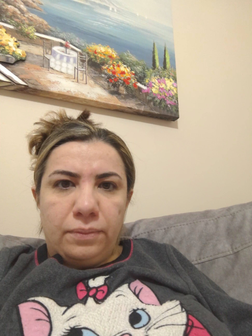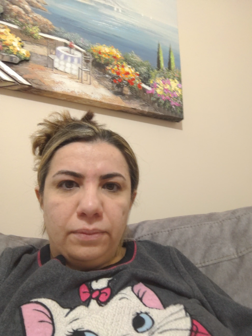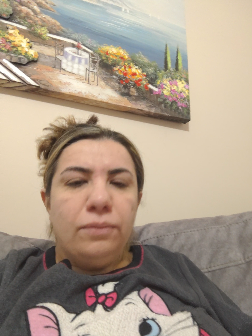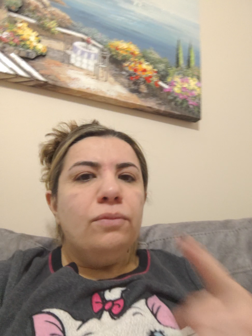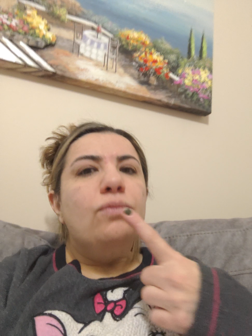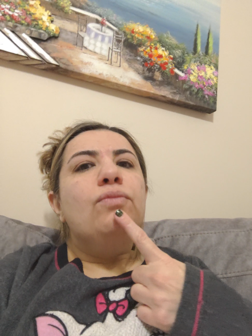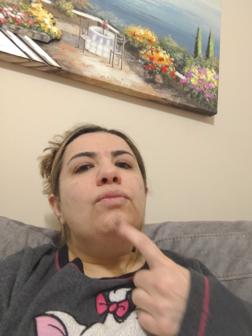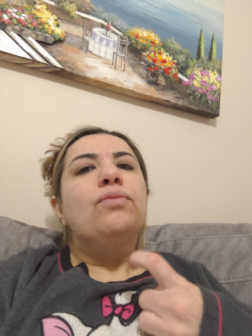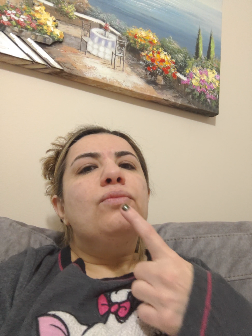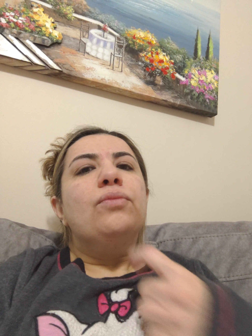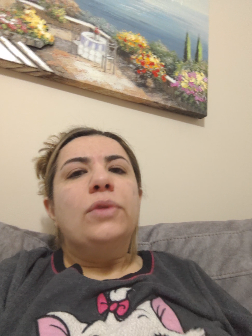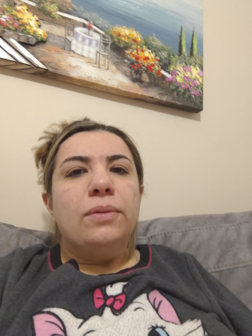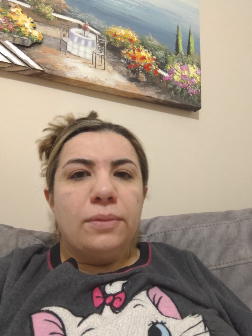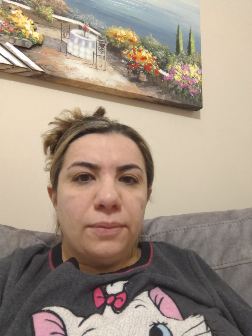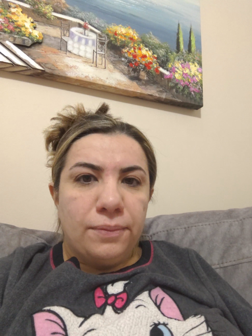red